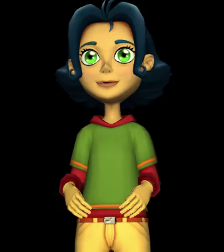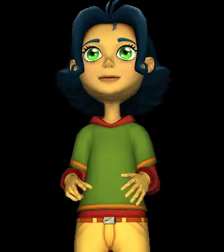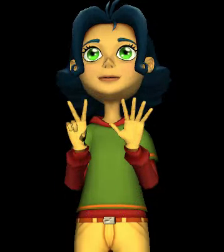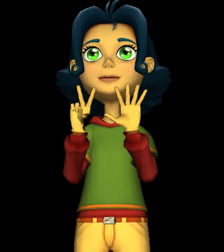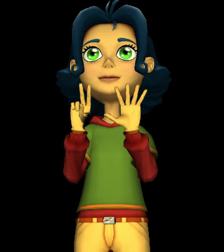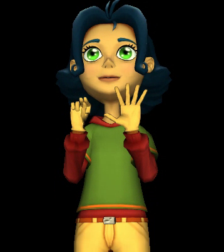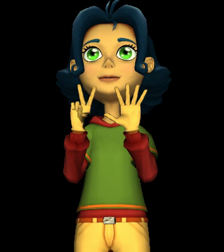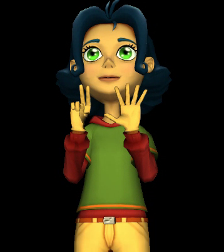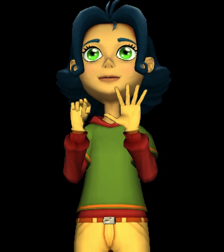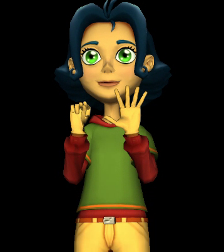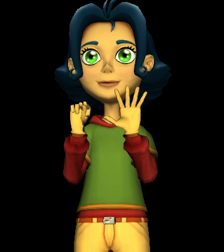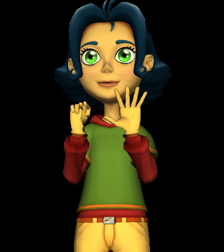80